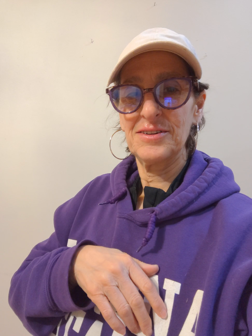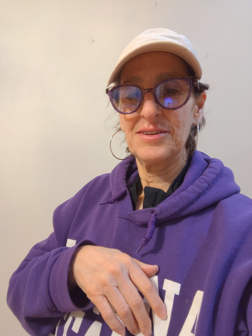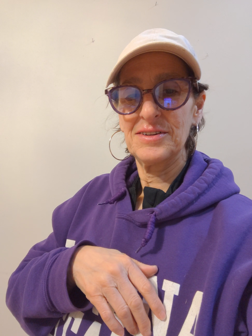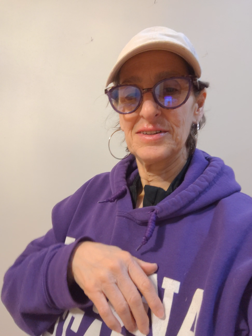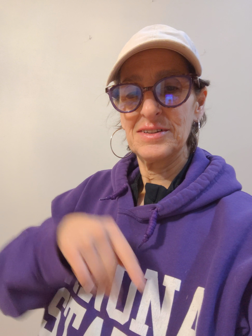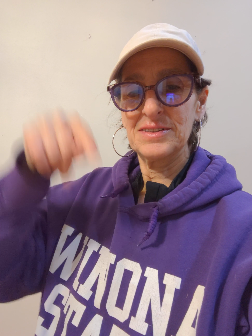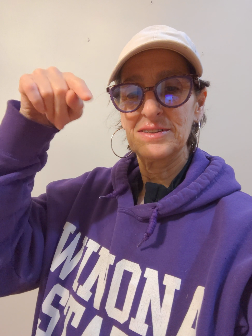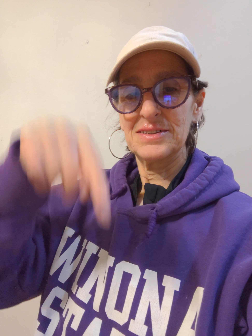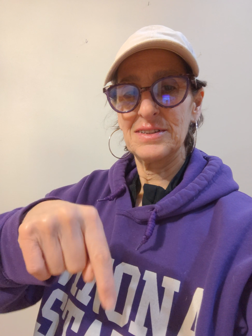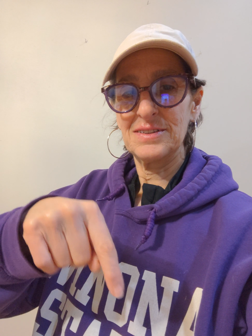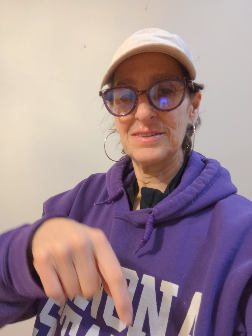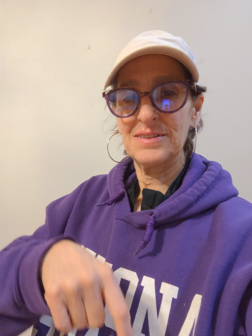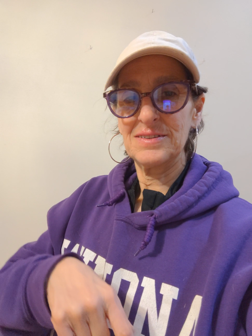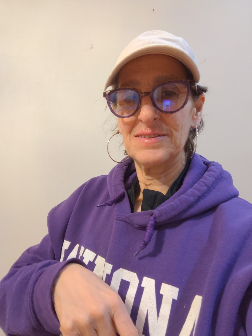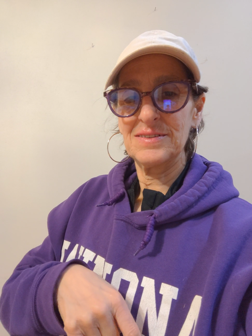down